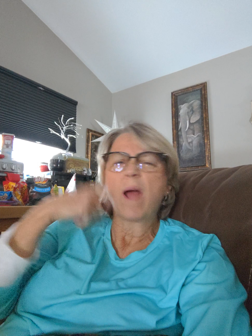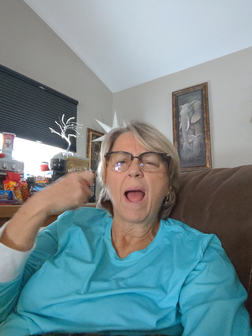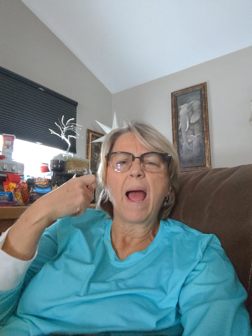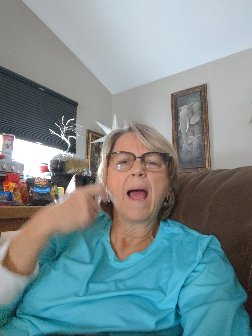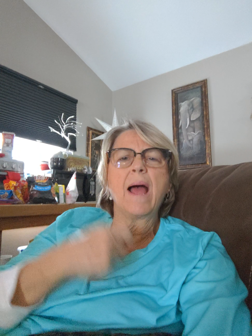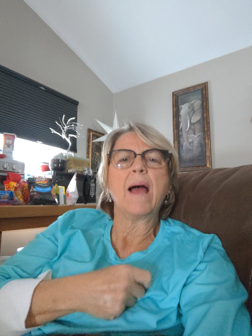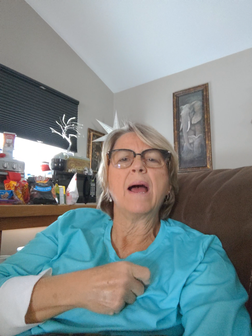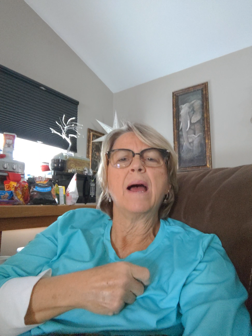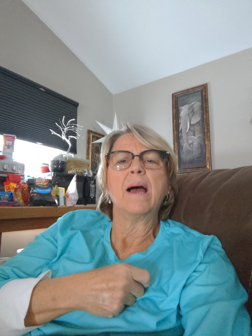dry